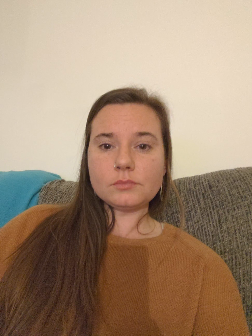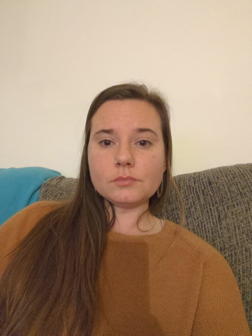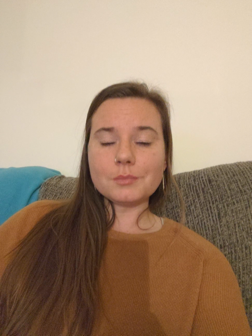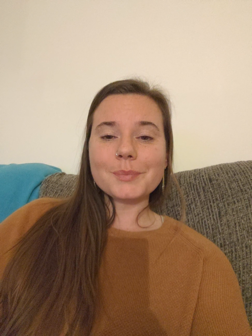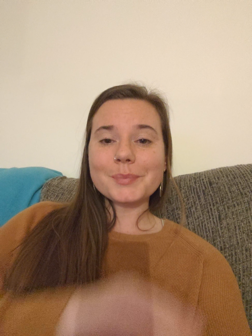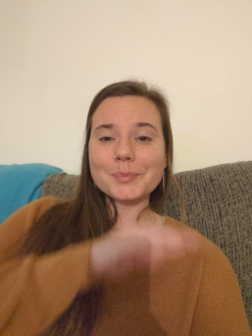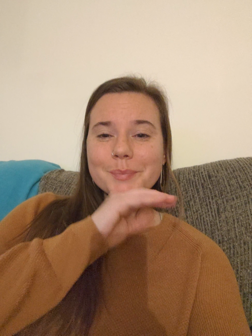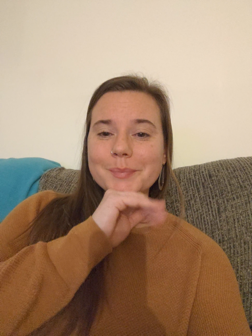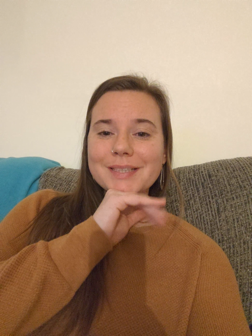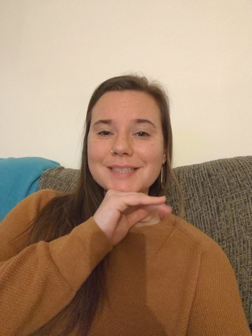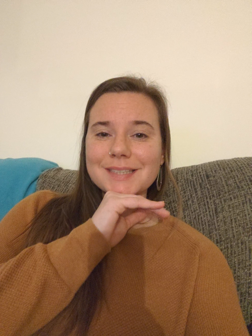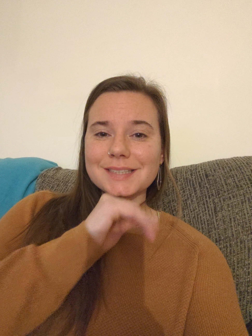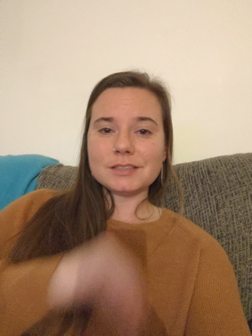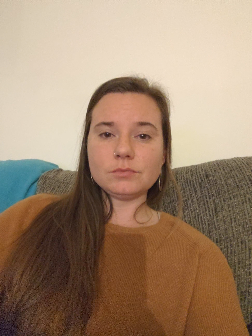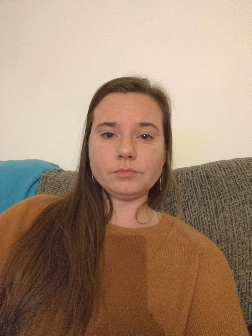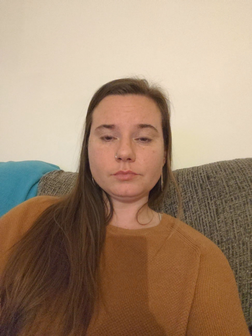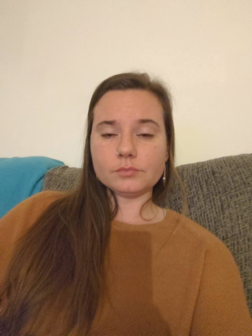pig